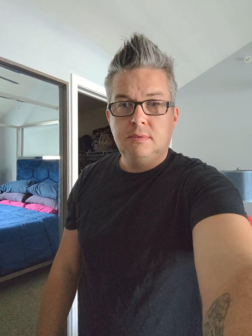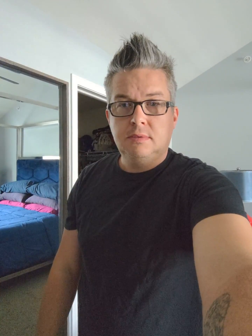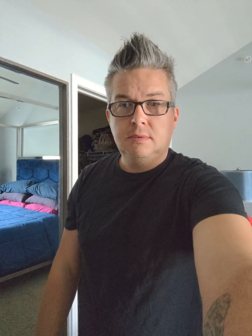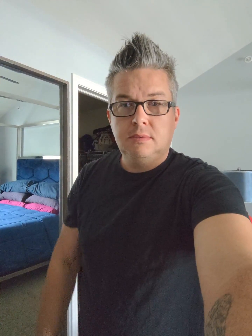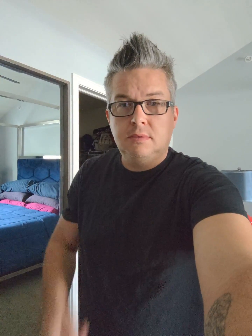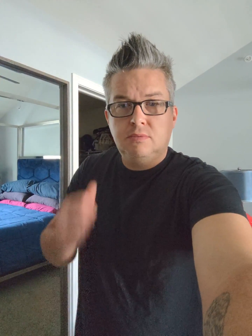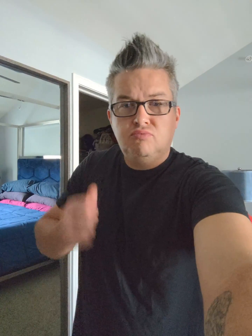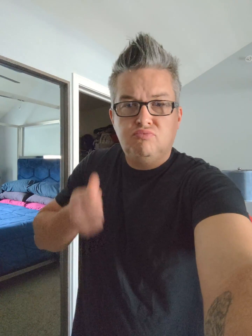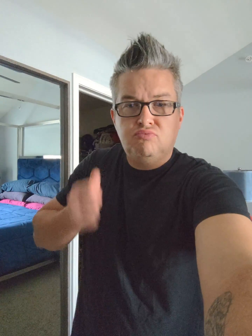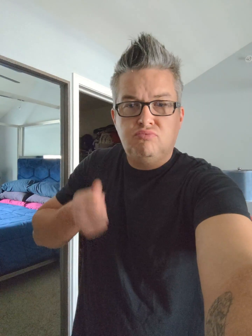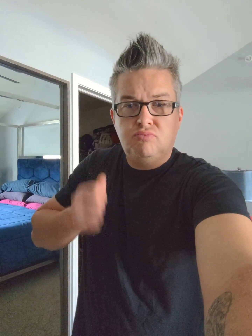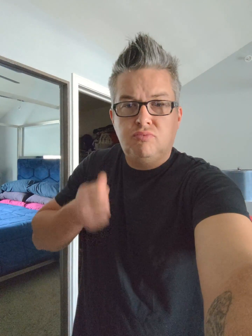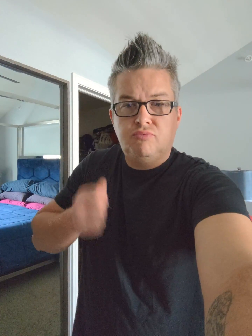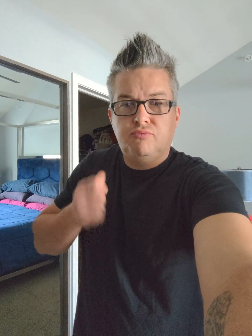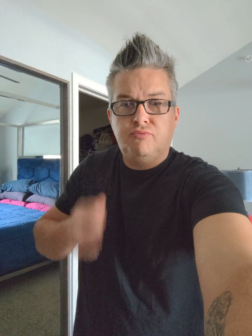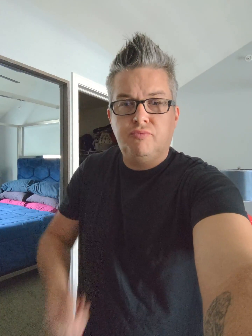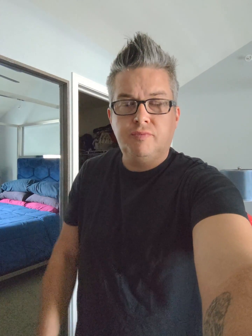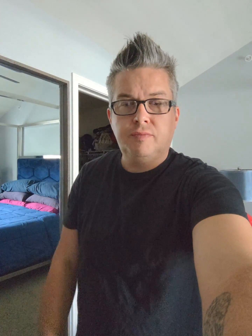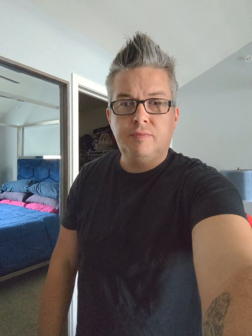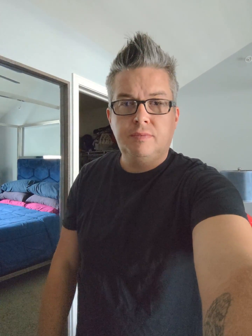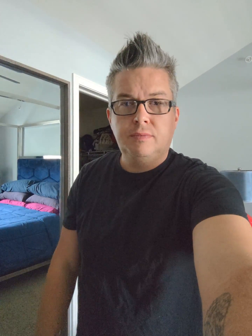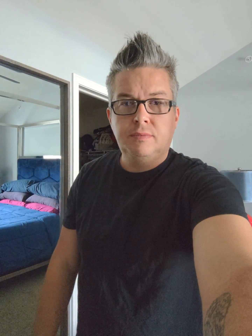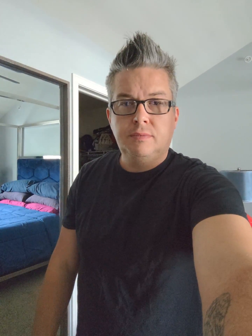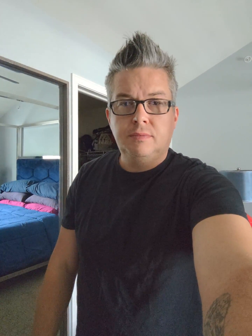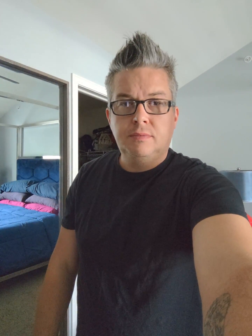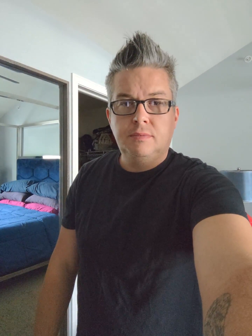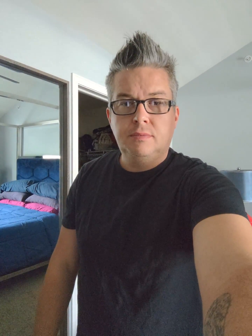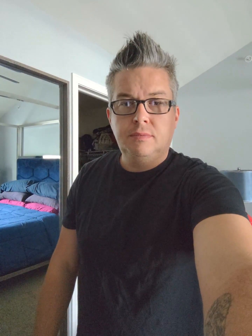cart